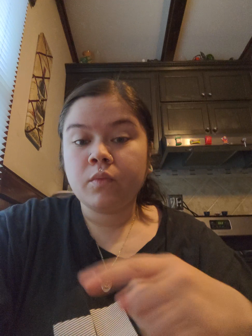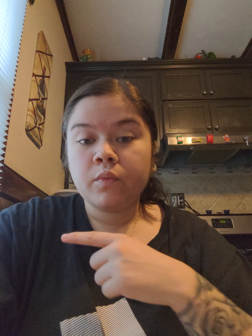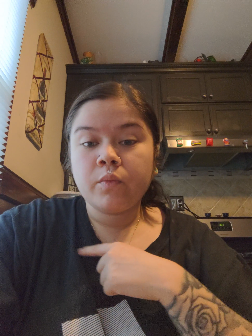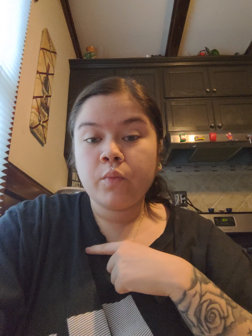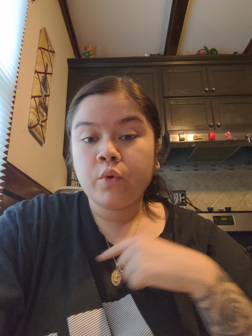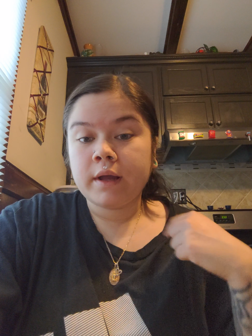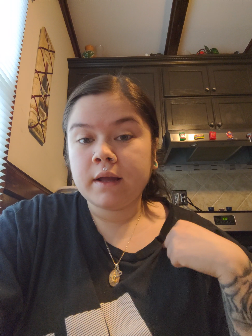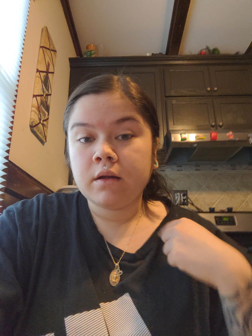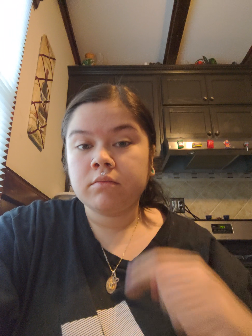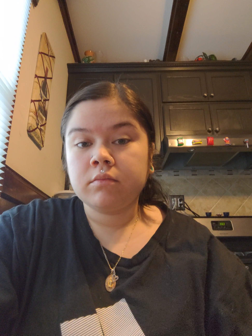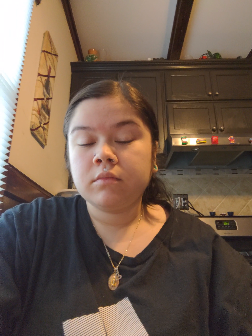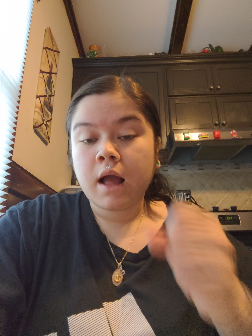we